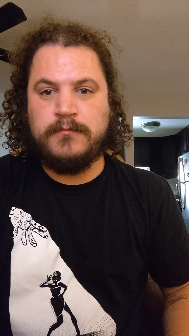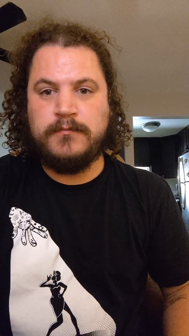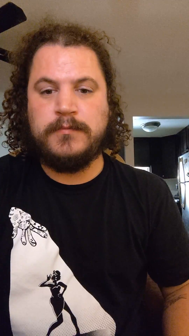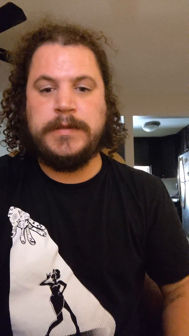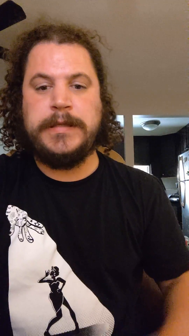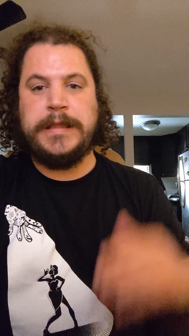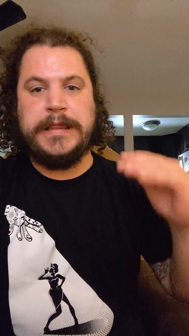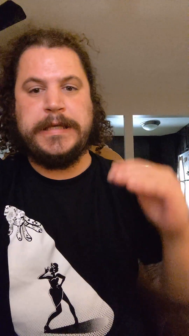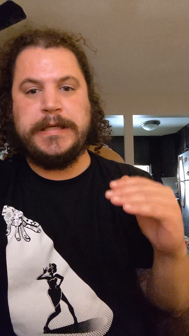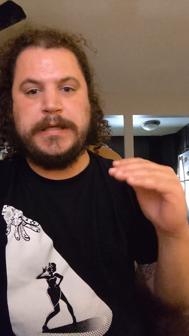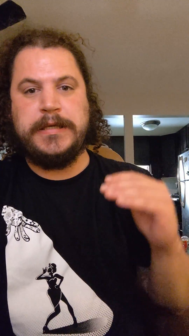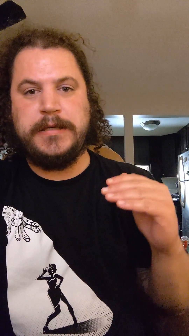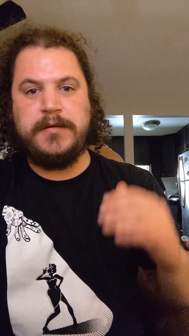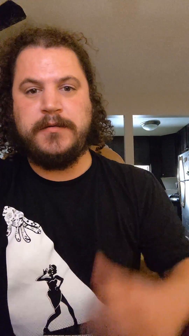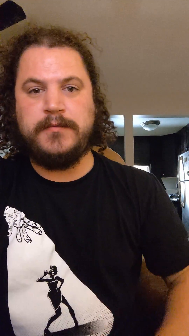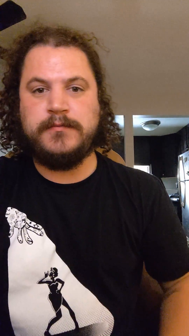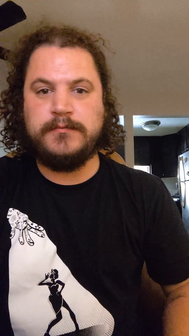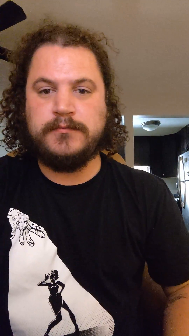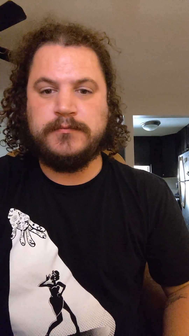little